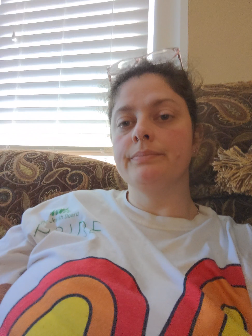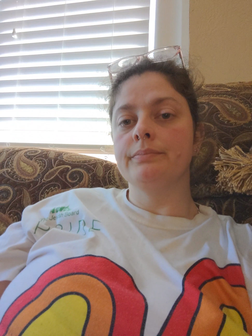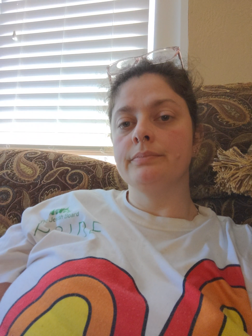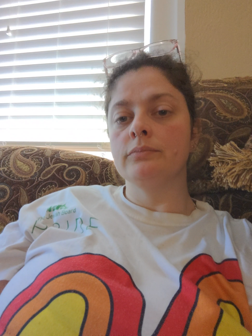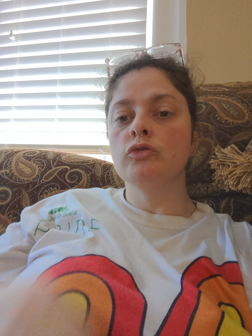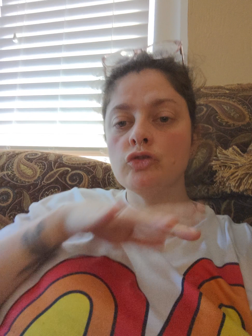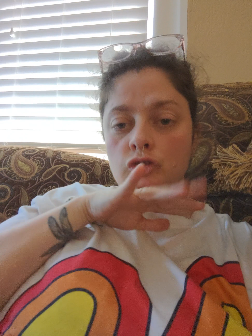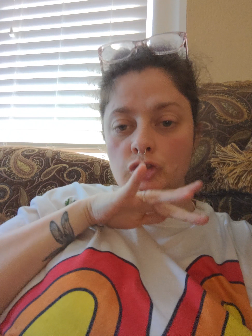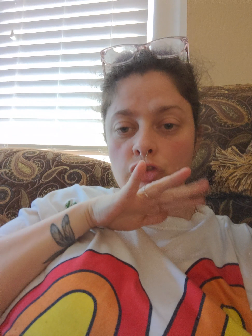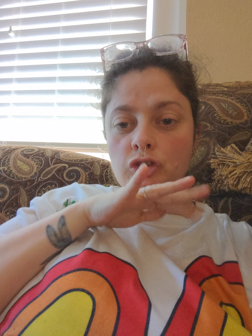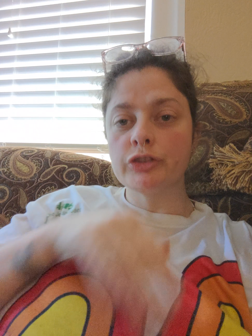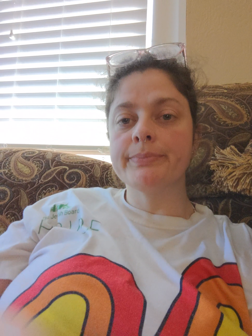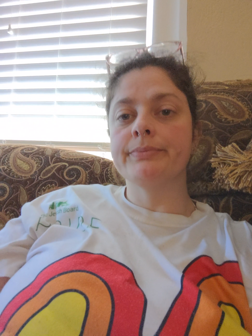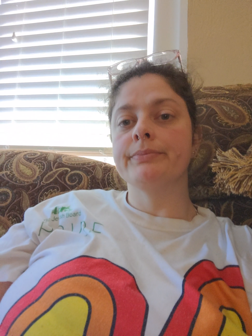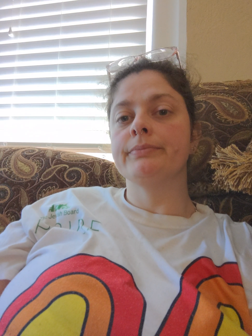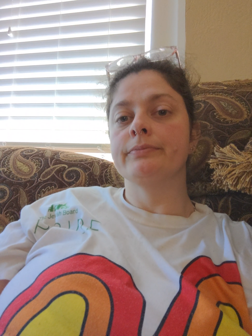dirty